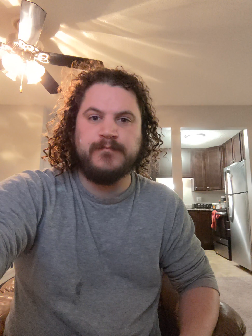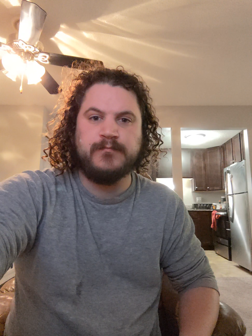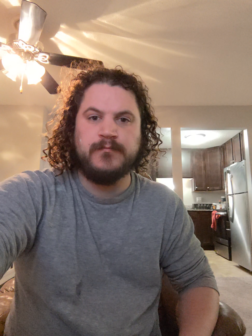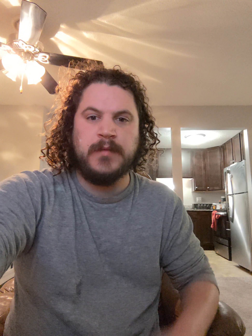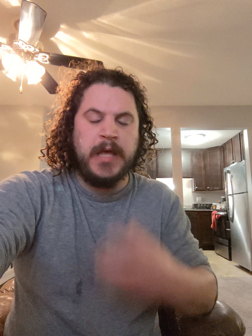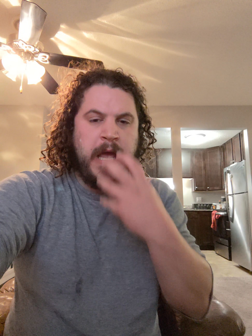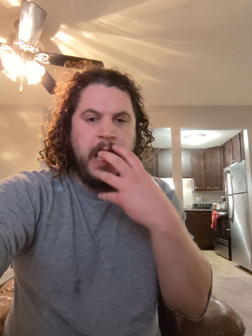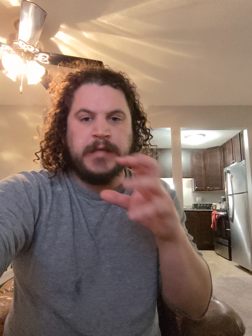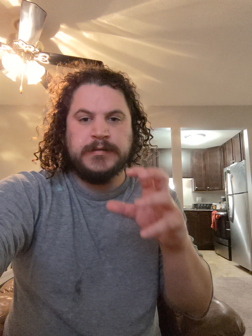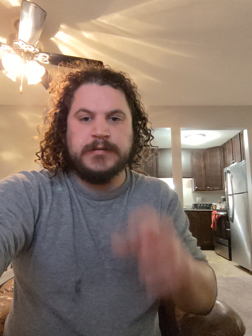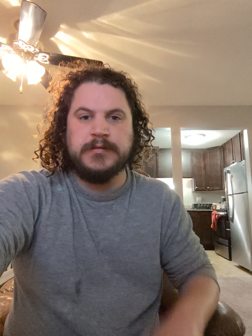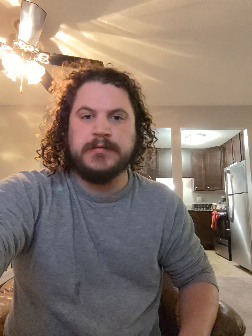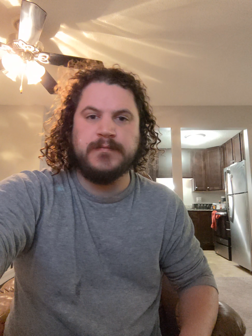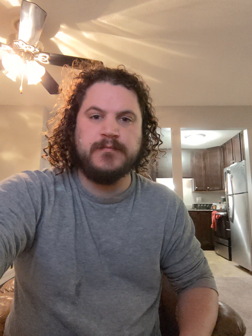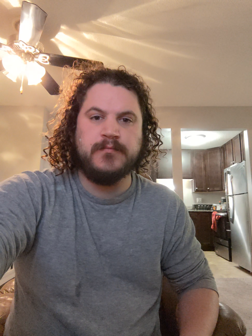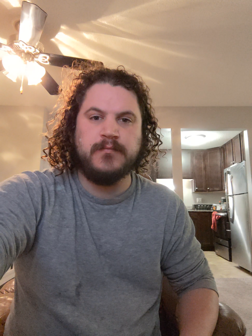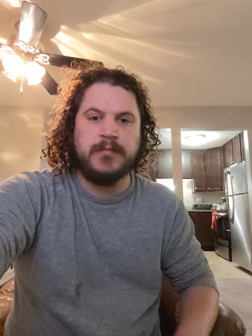hot